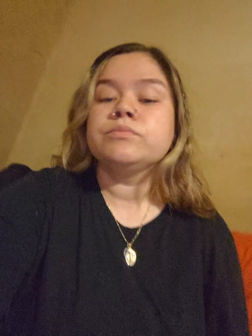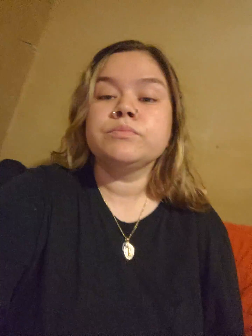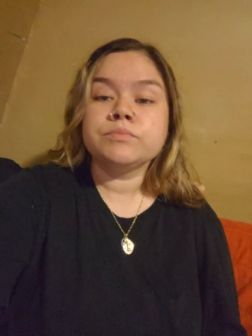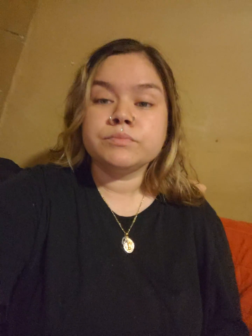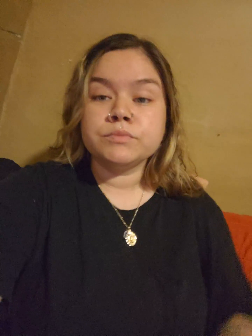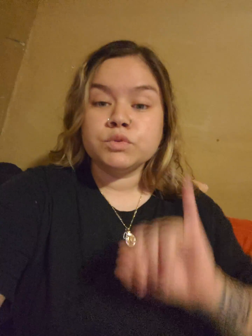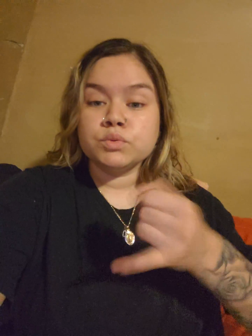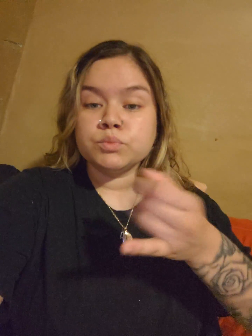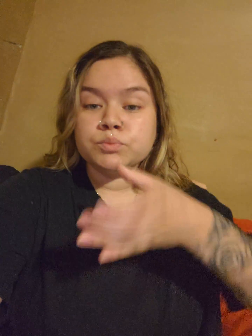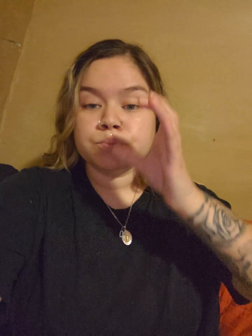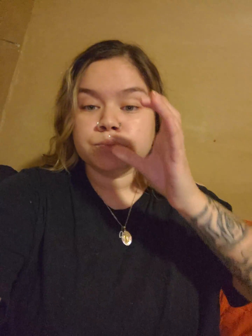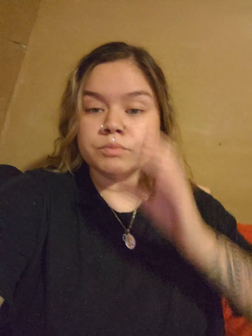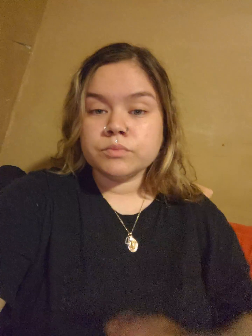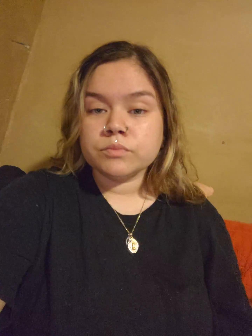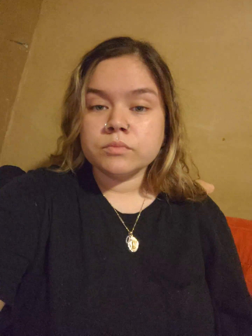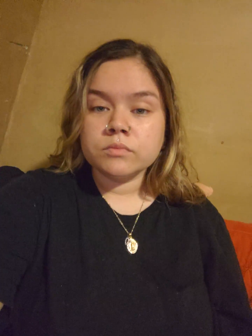juice